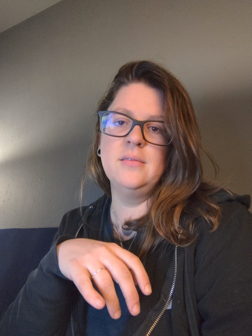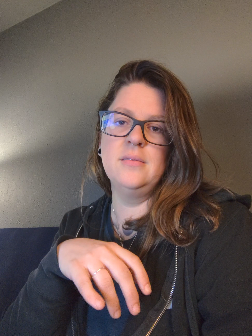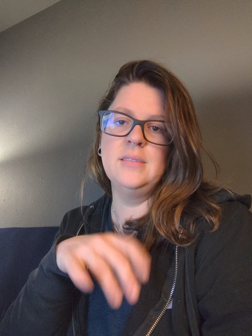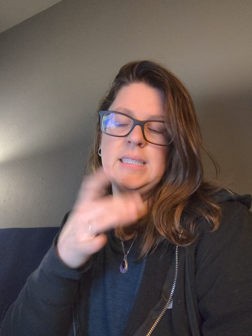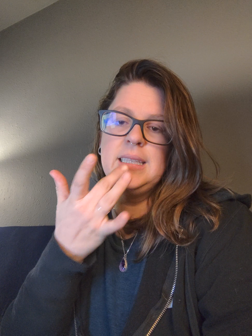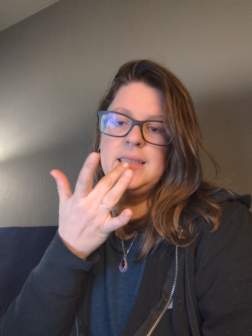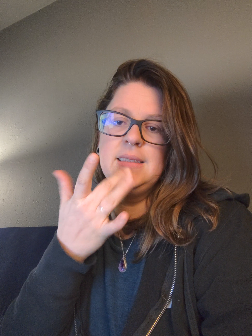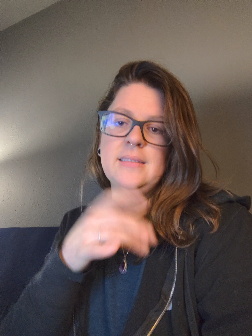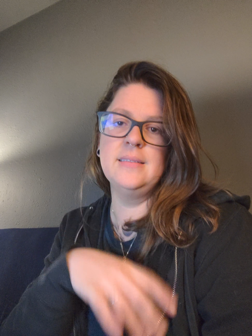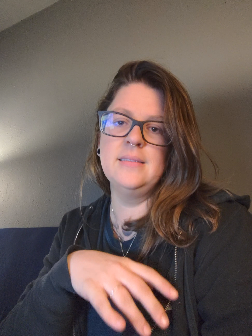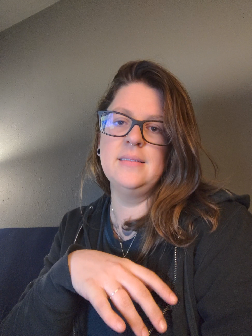taste